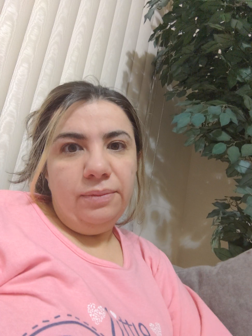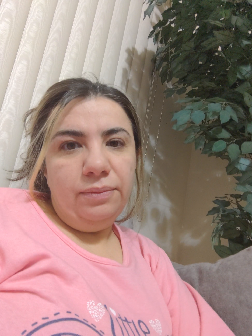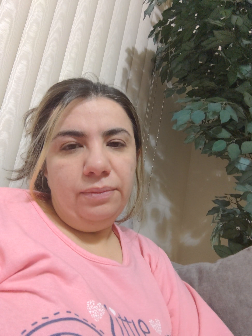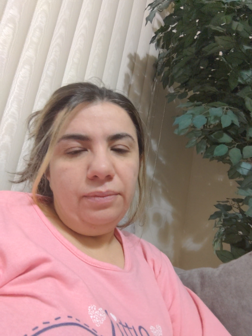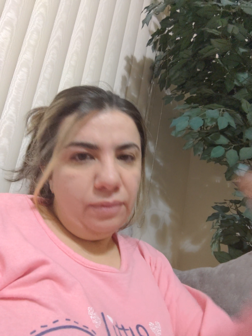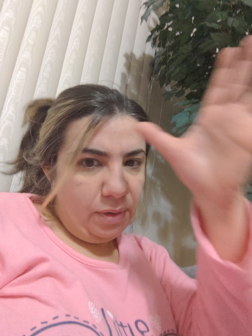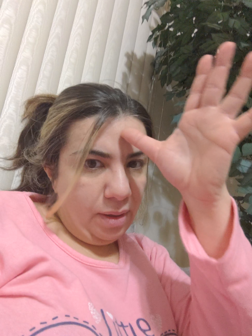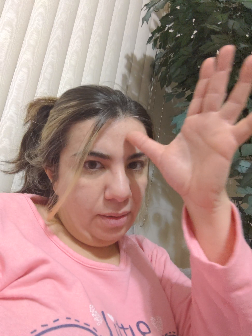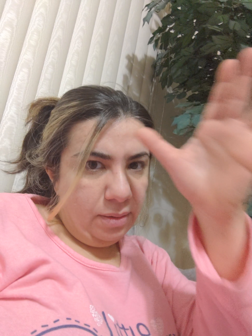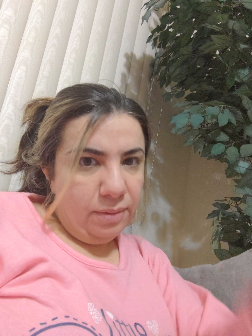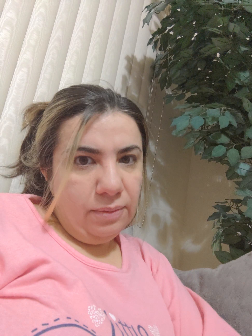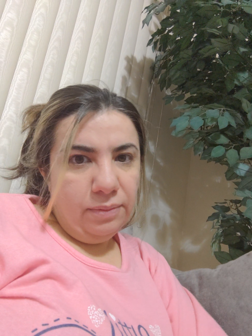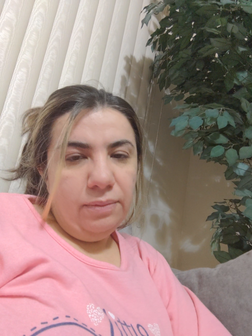dad